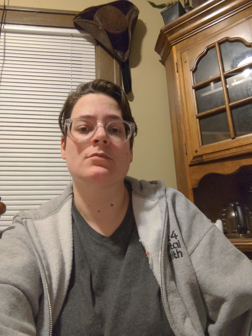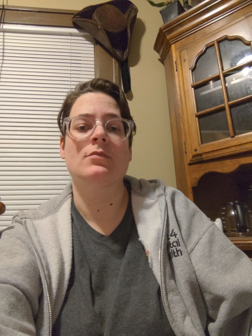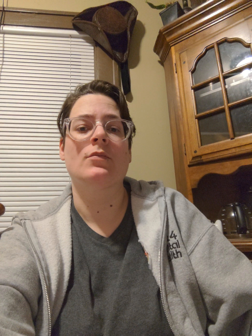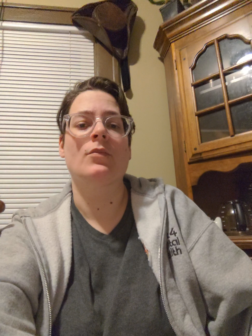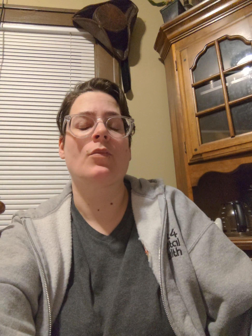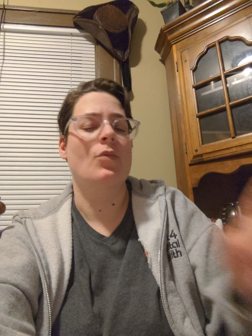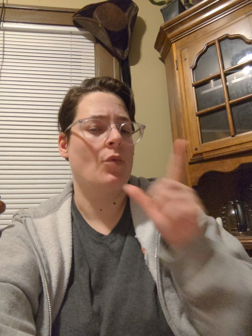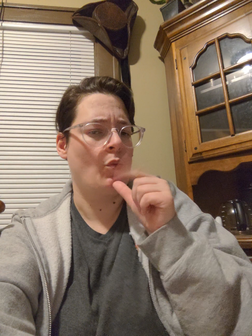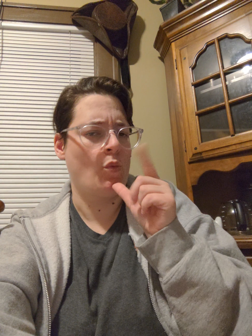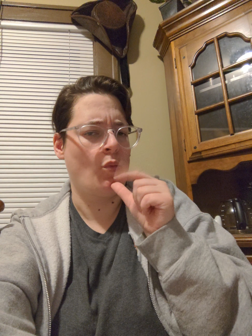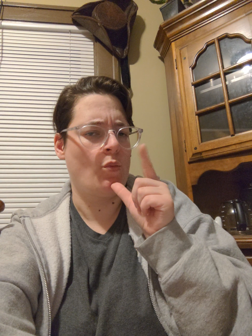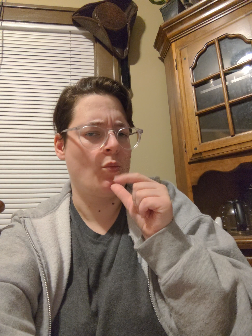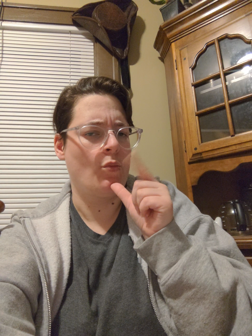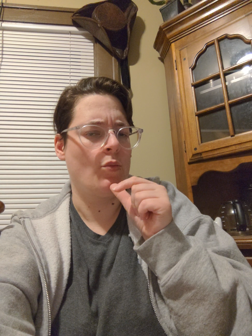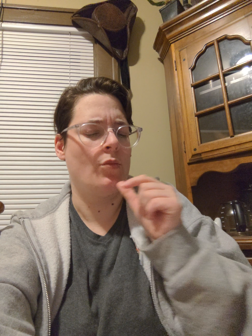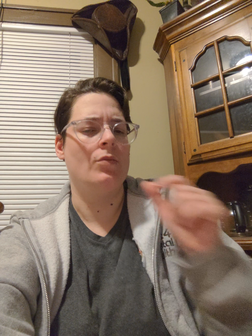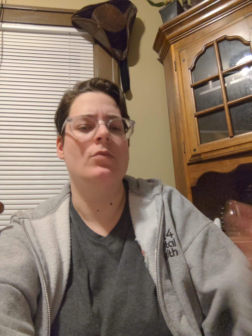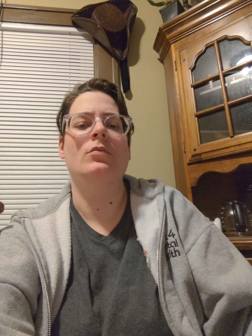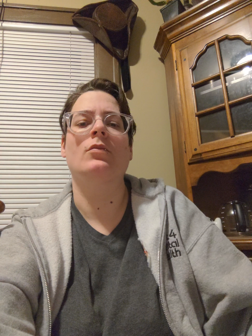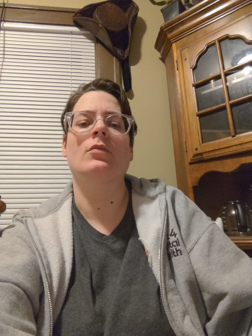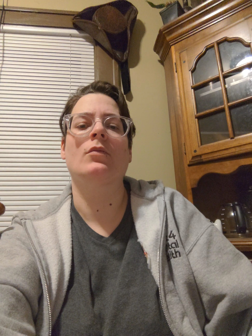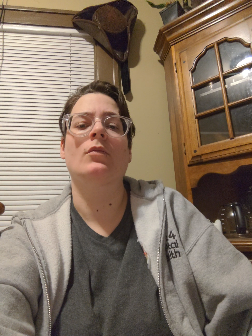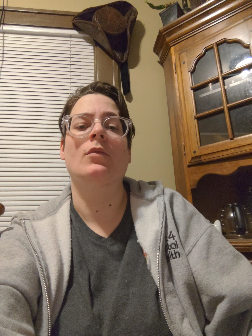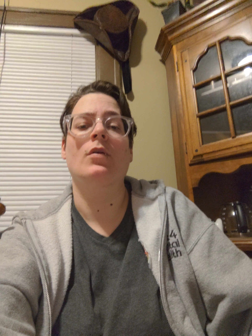who